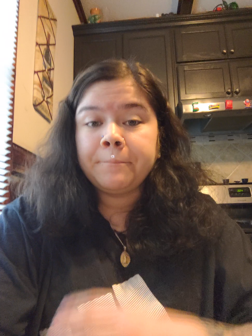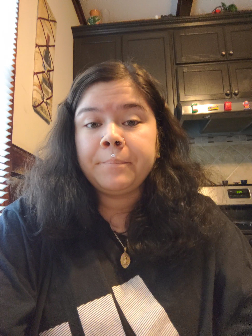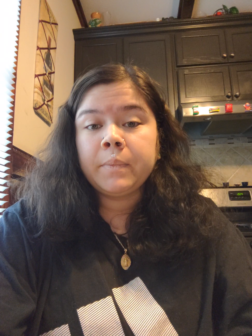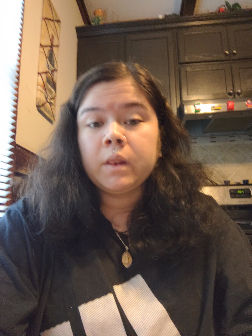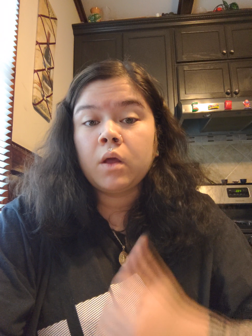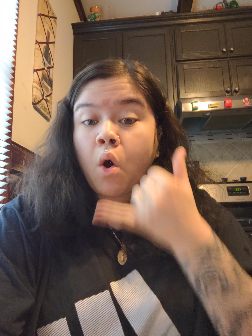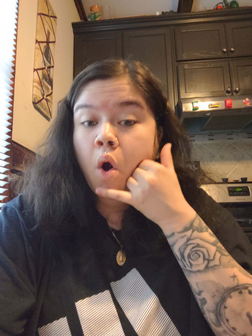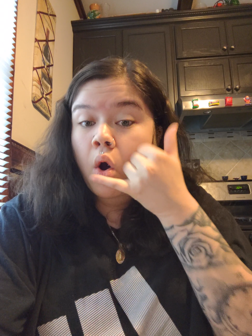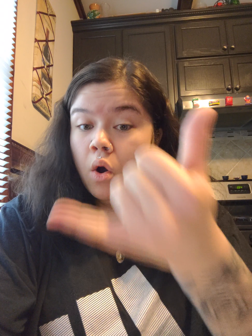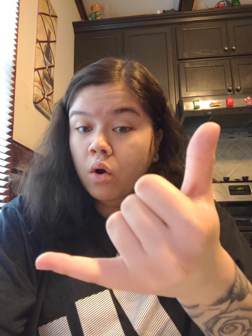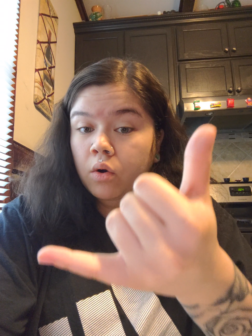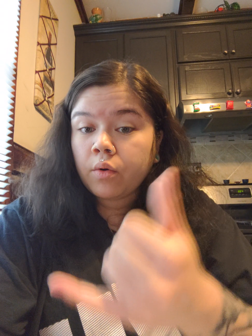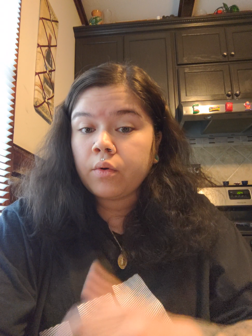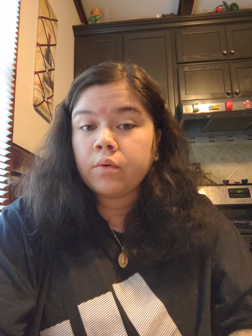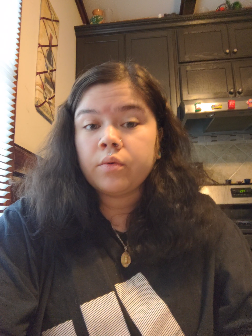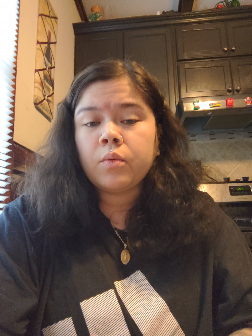call on the phone